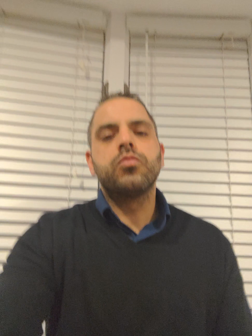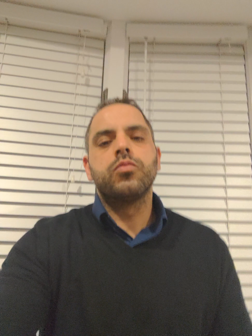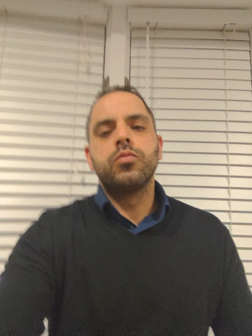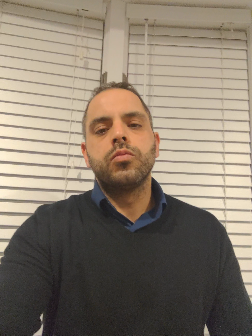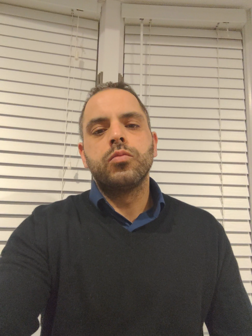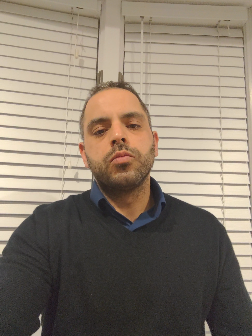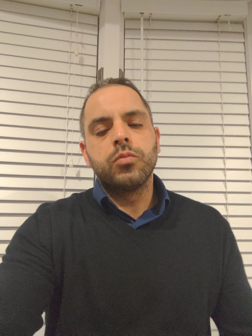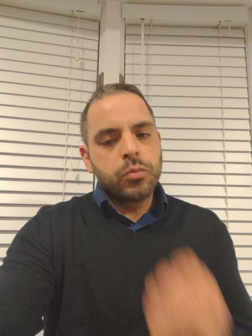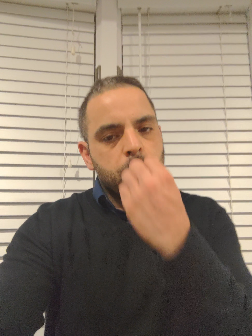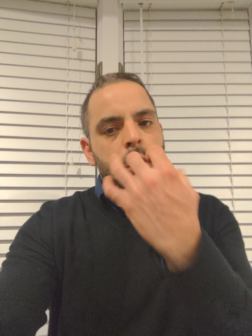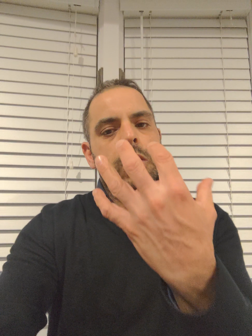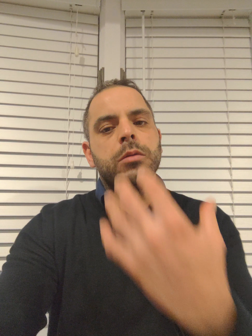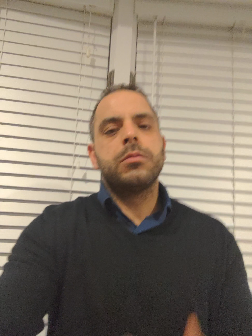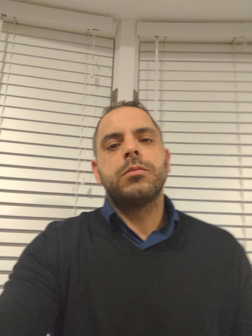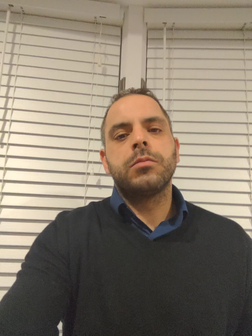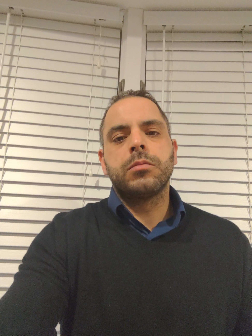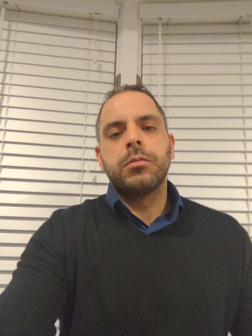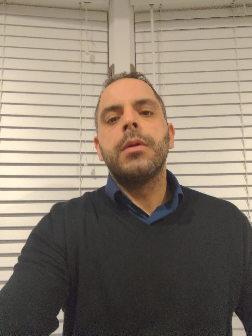blow